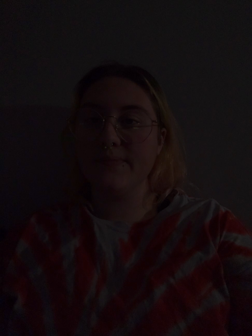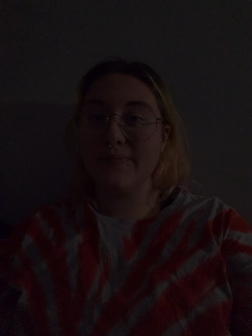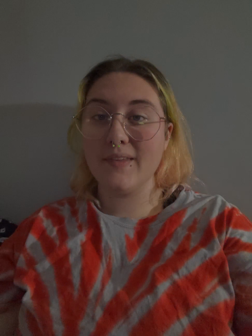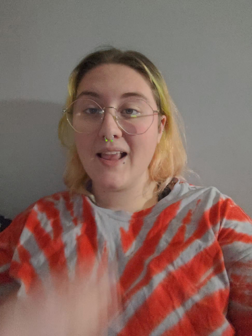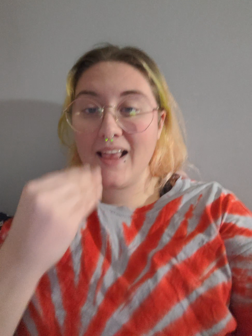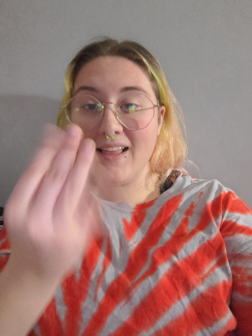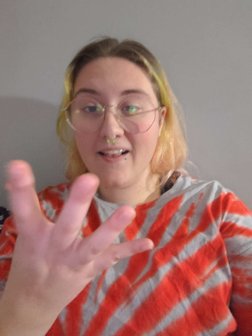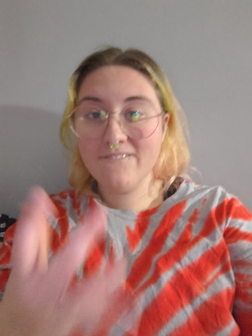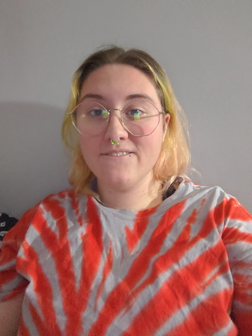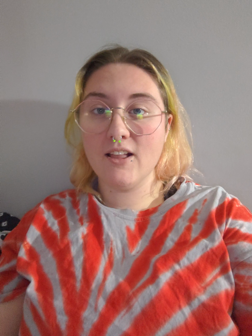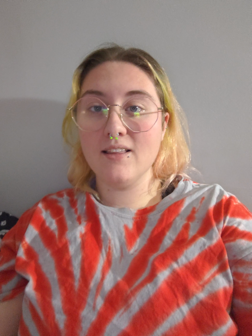give